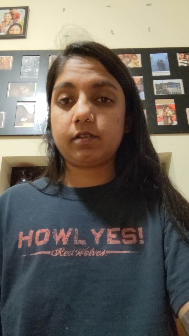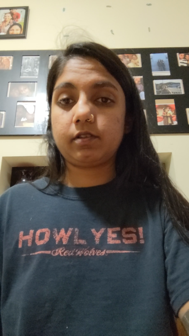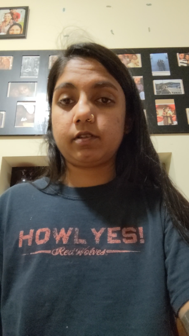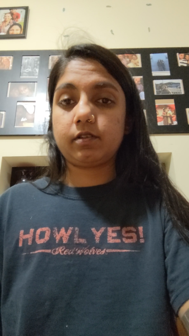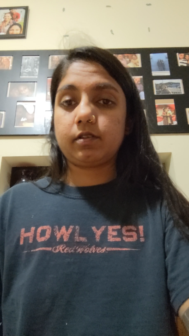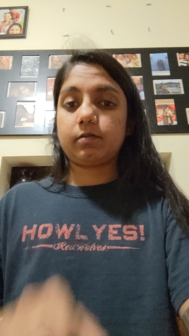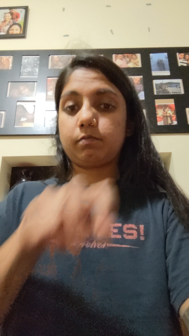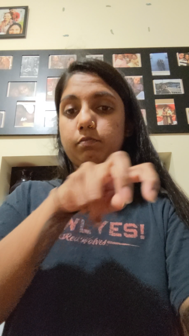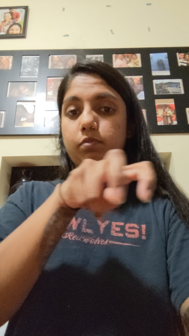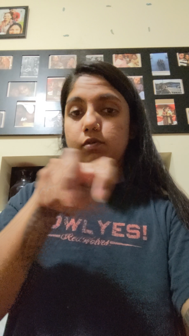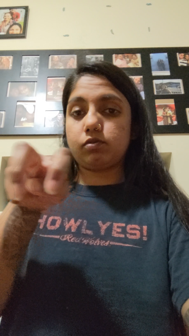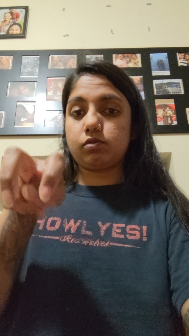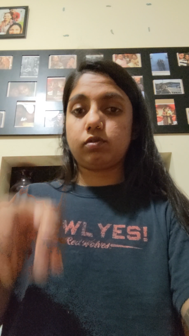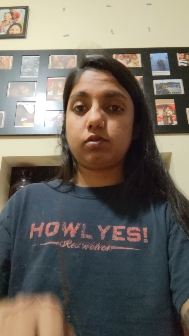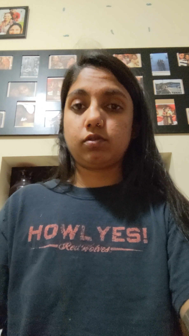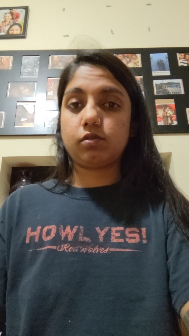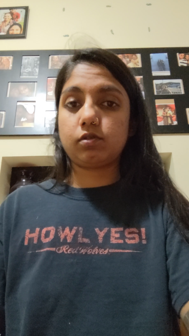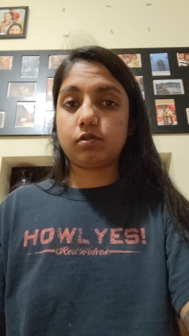porch